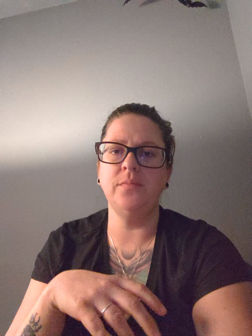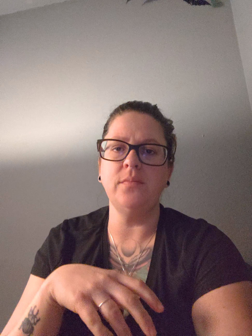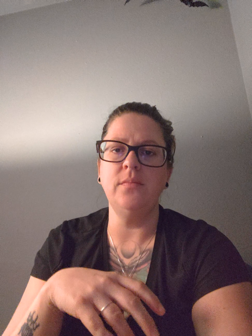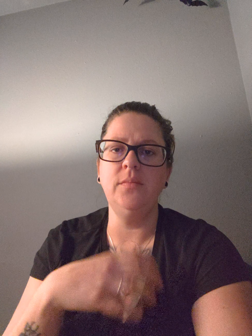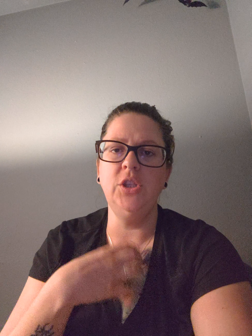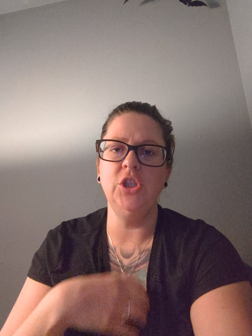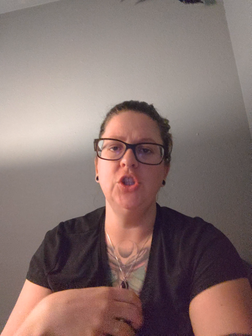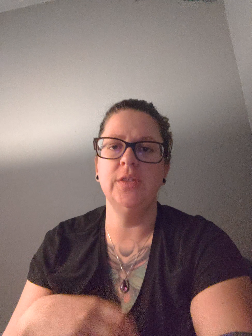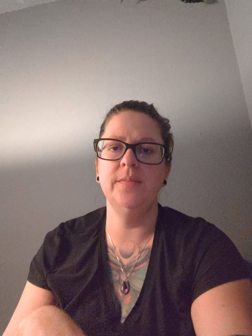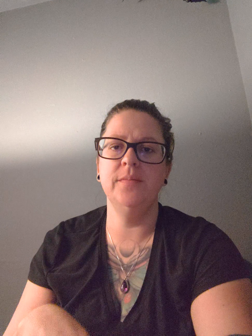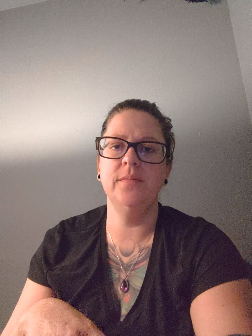hungry